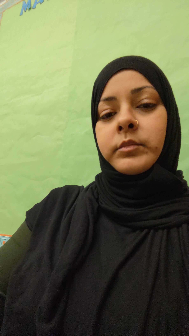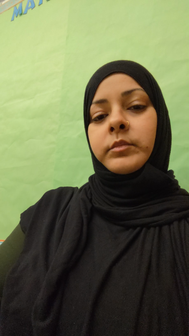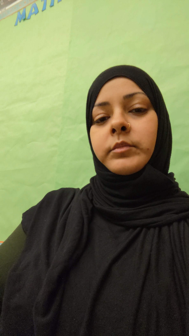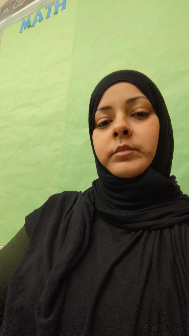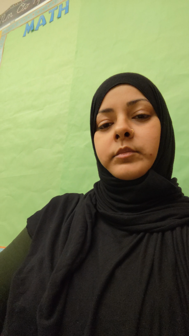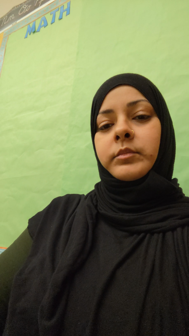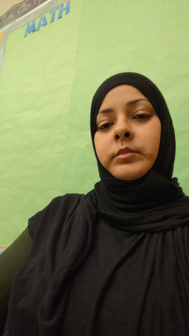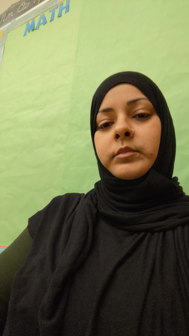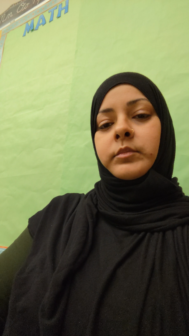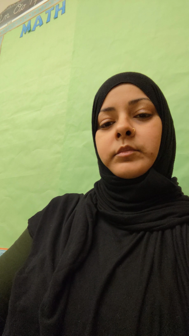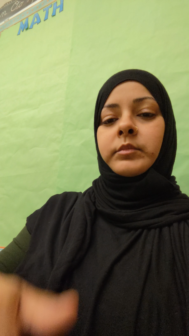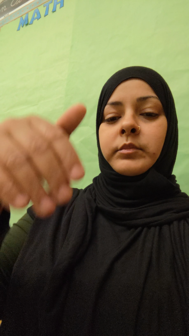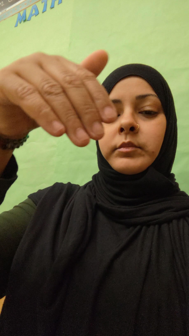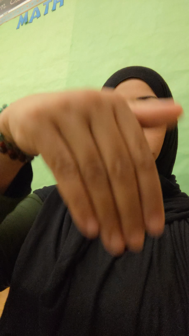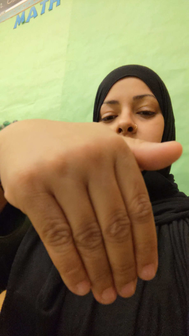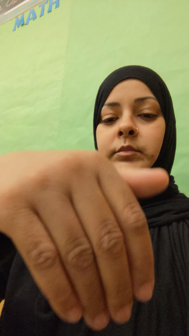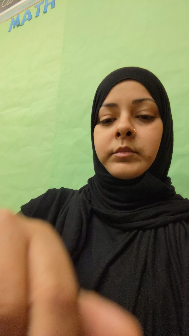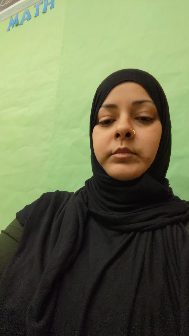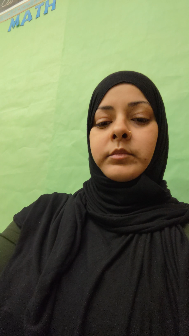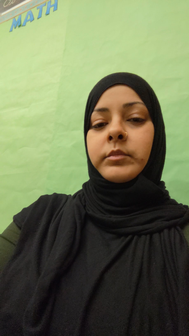night night